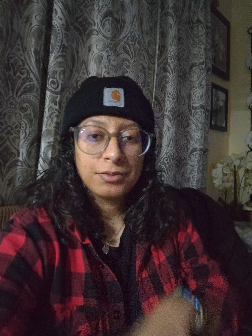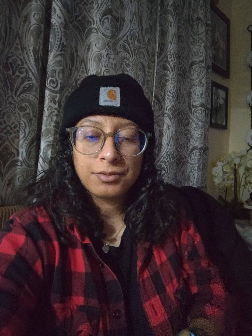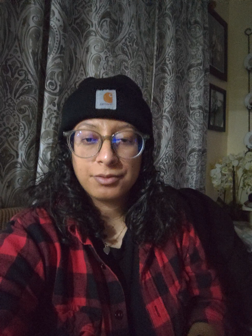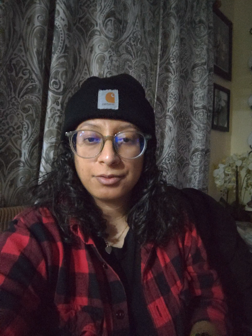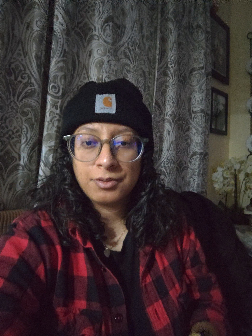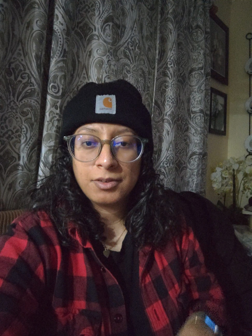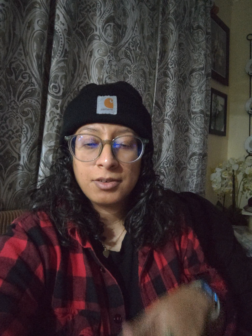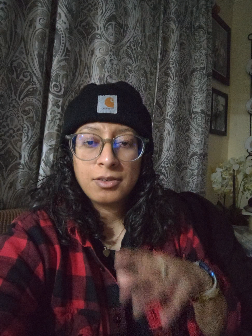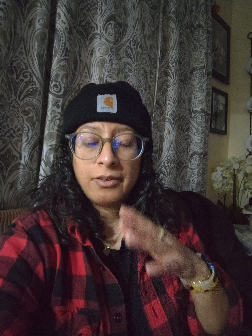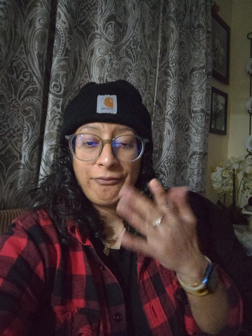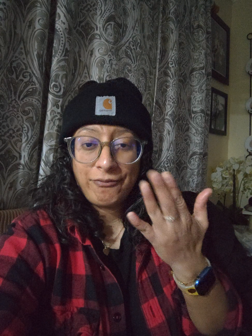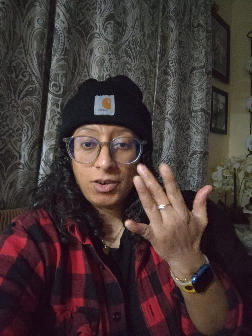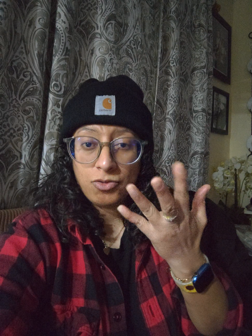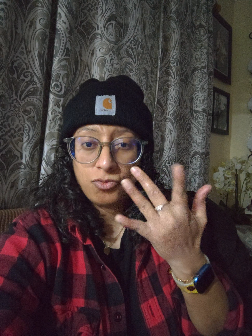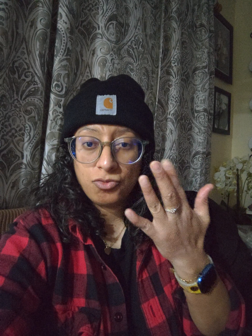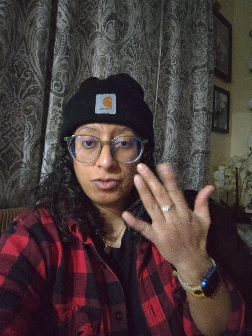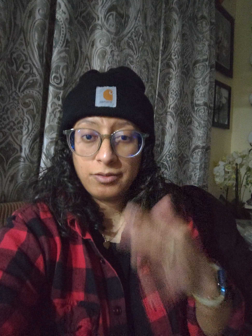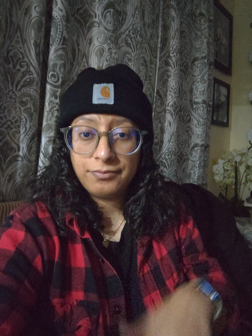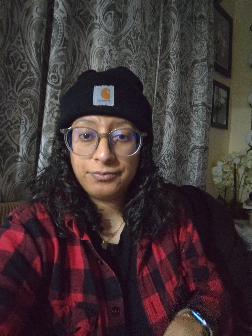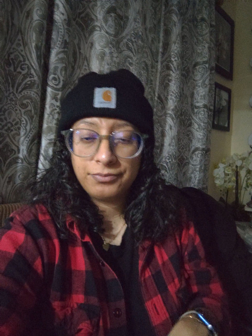finger